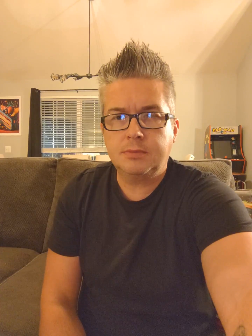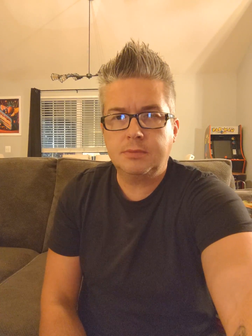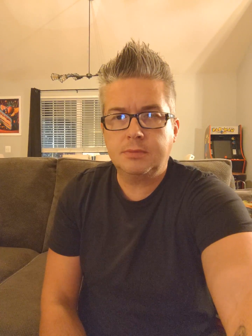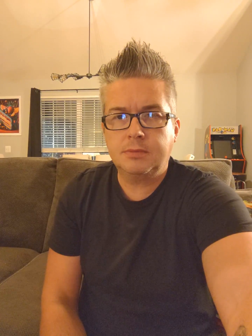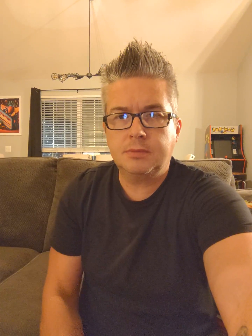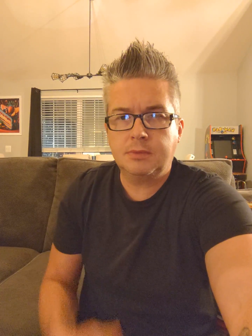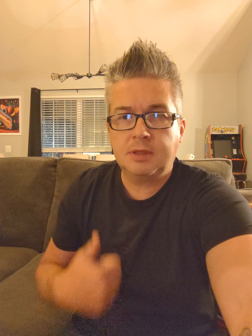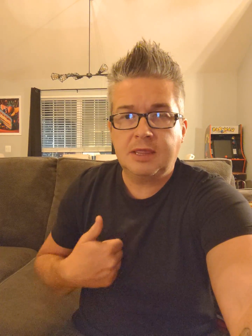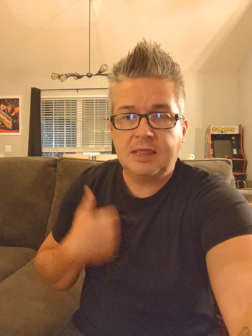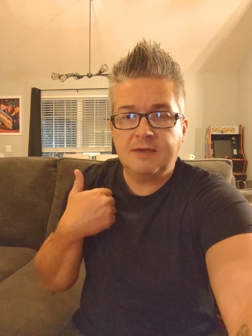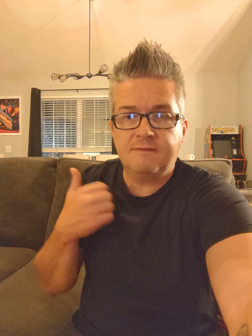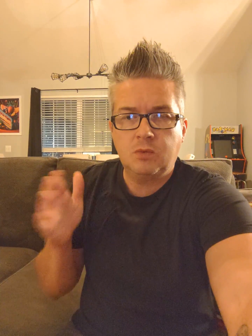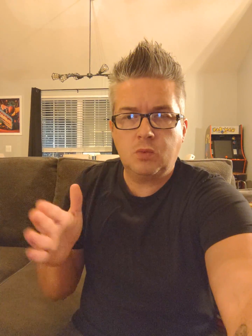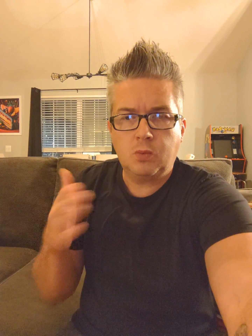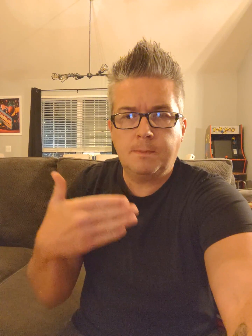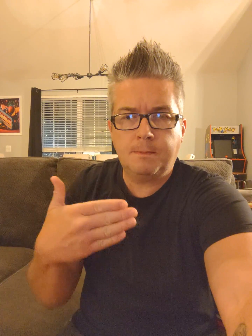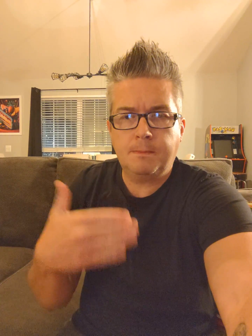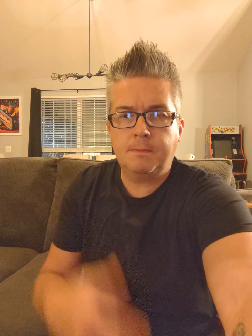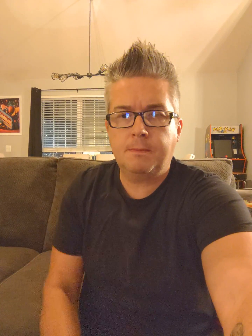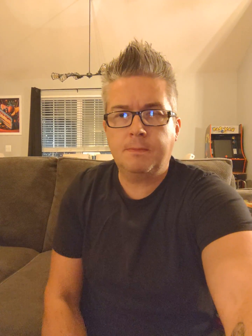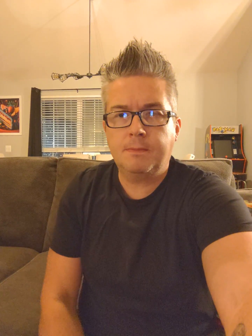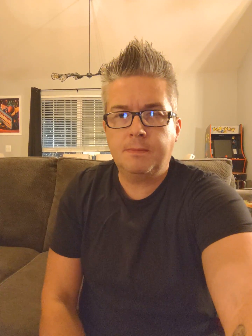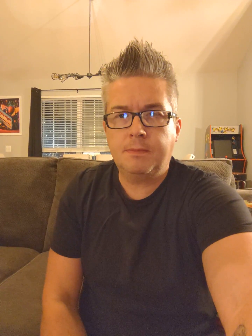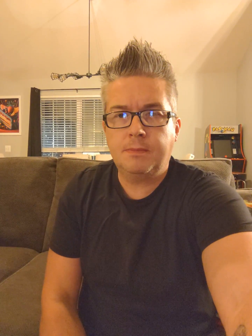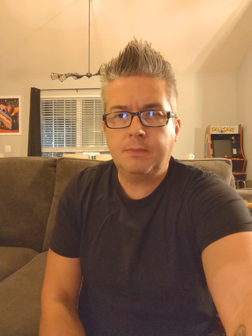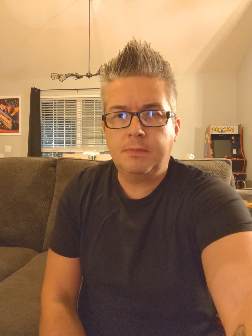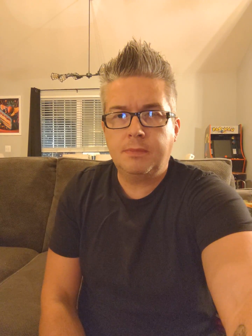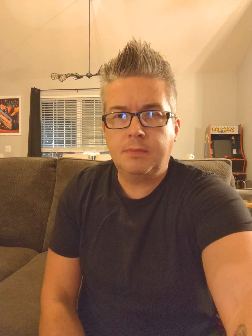living room